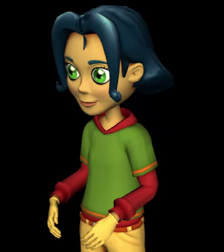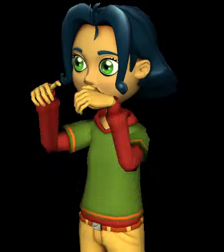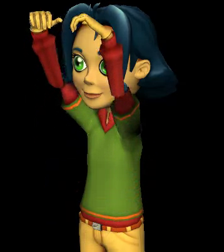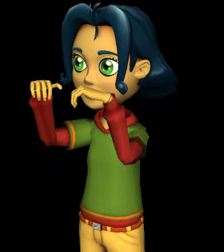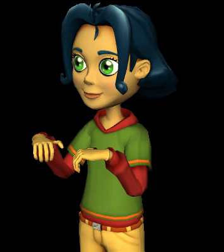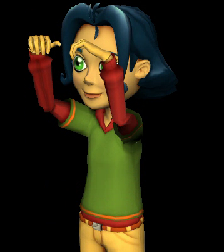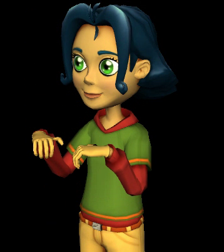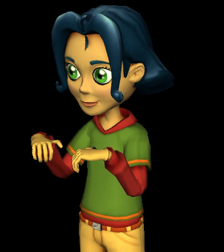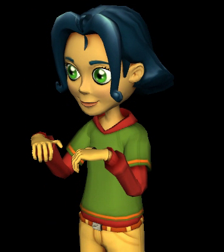مطر